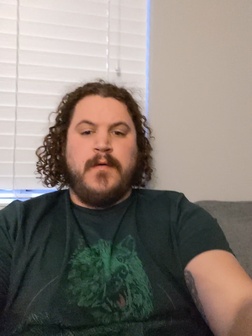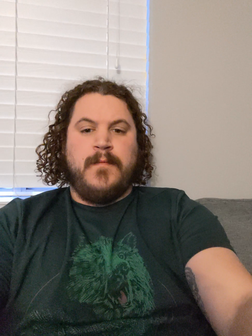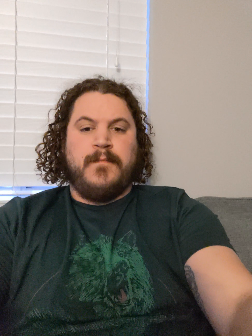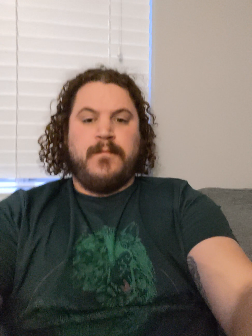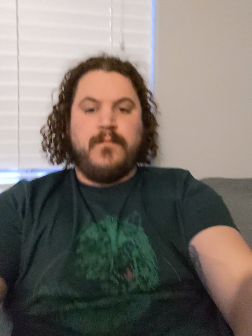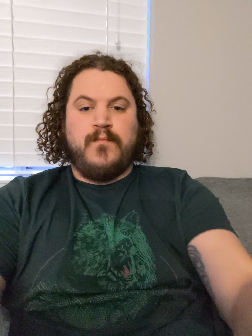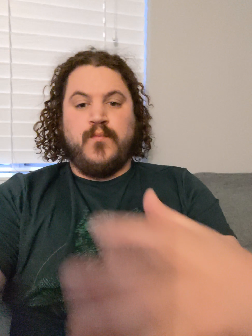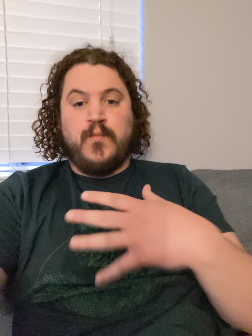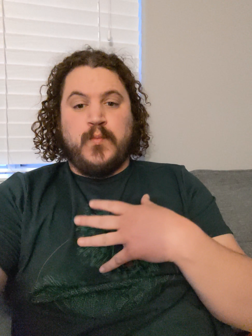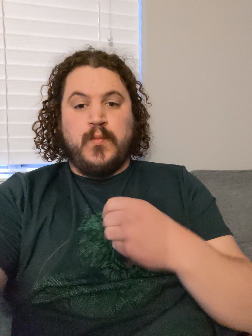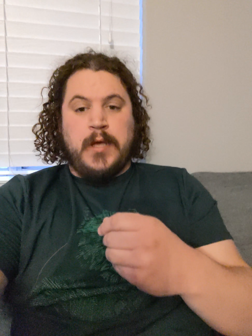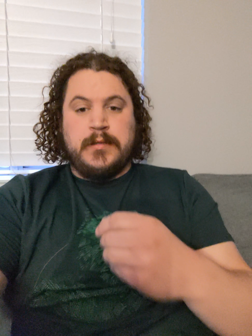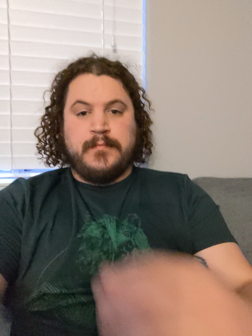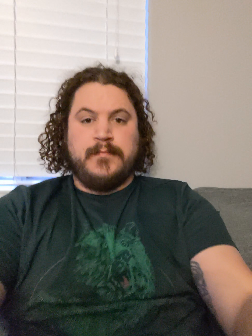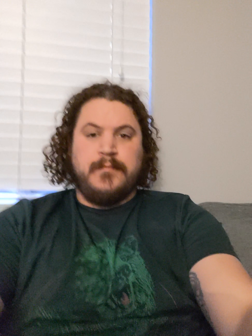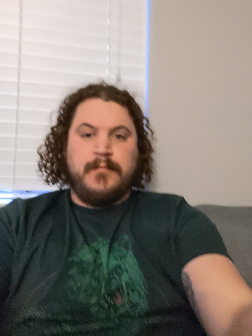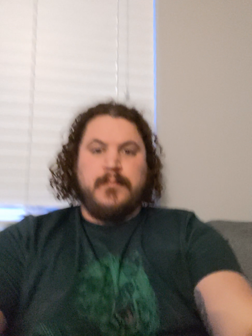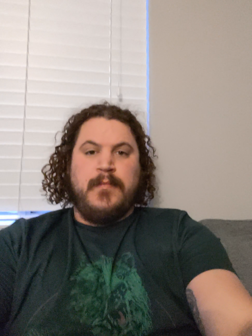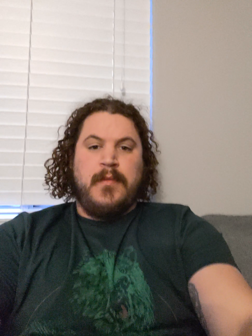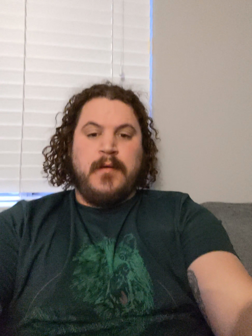white